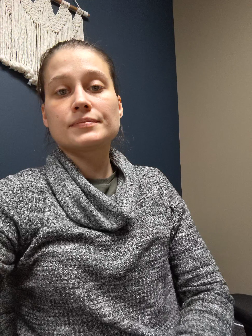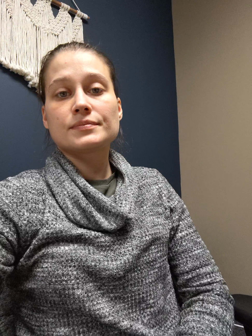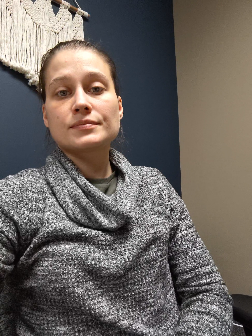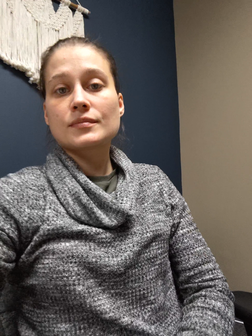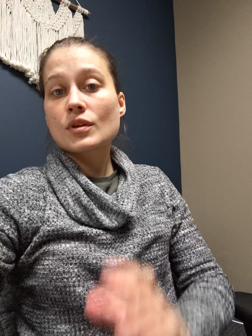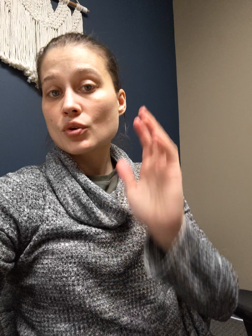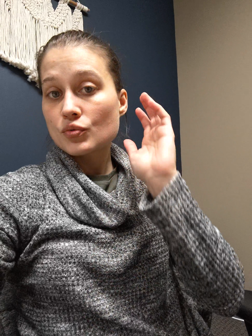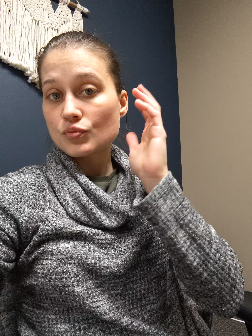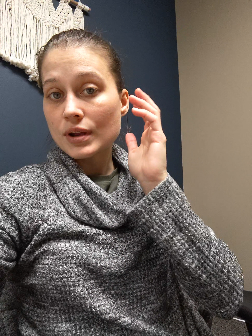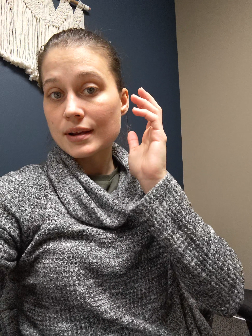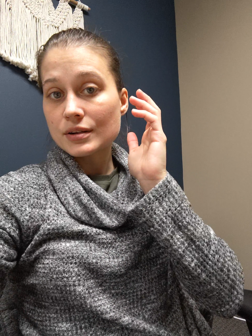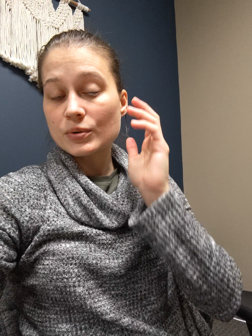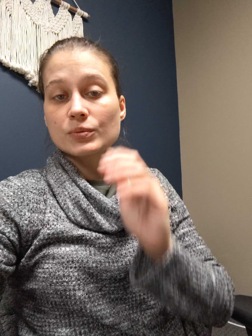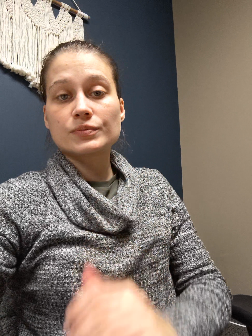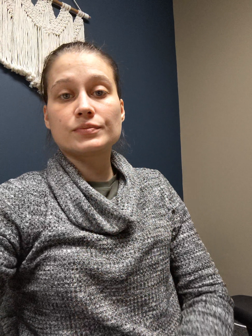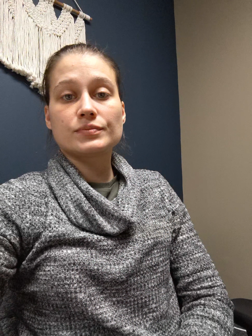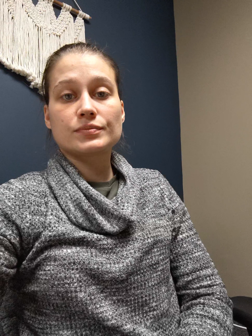radio